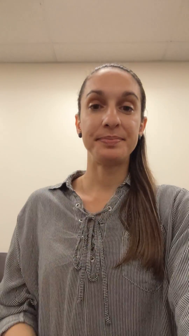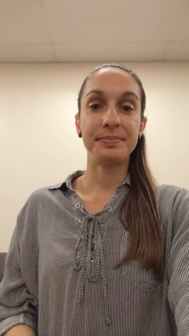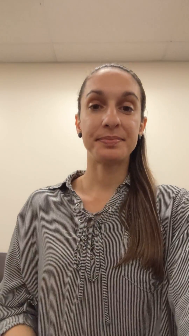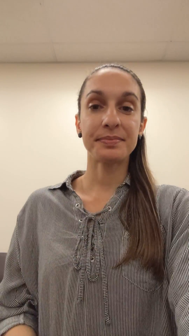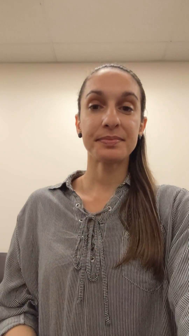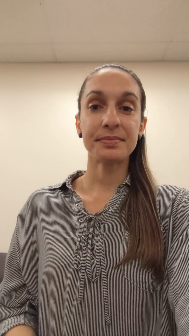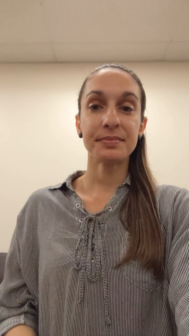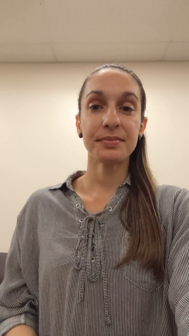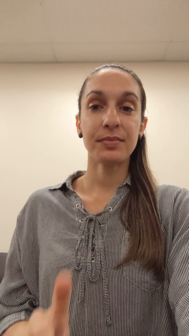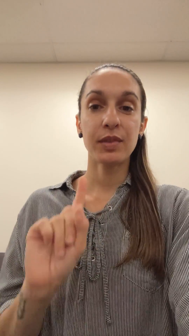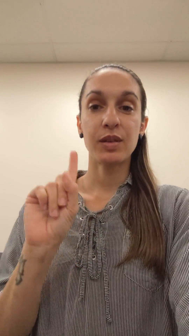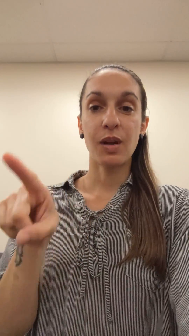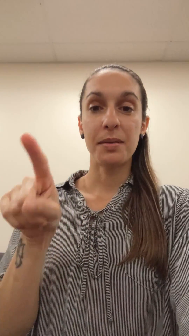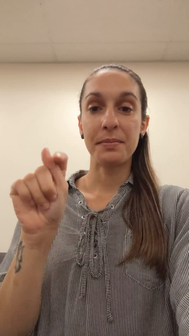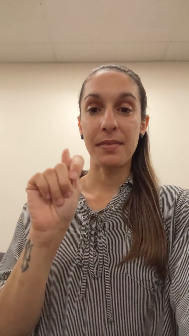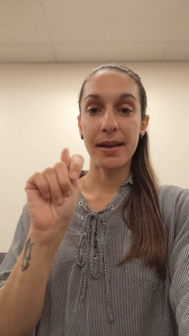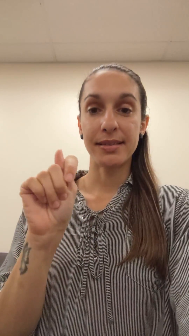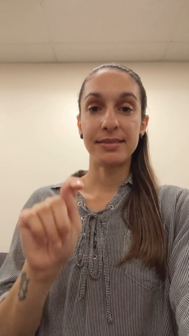go potty